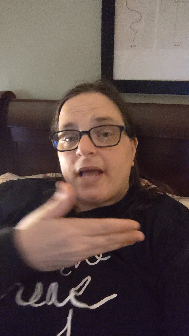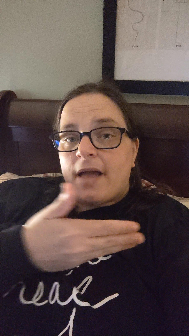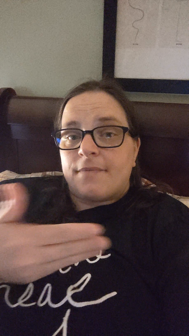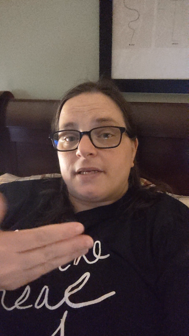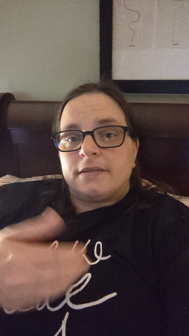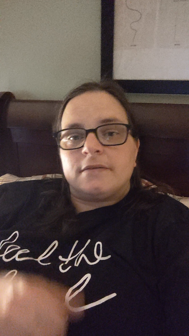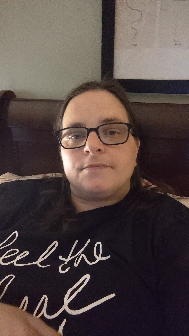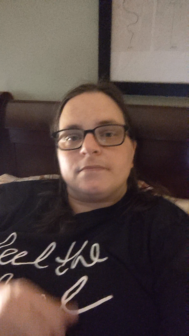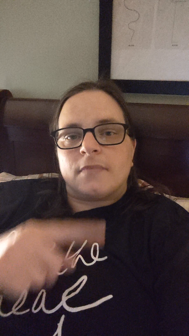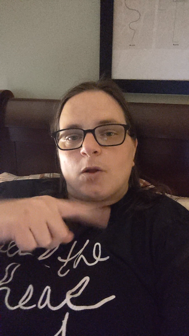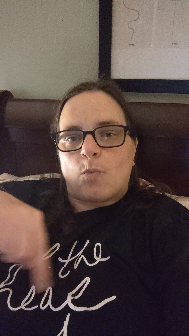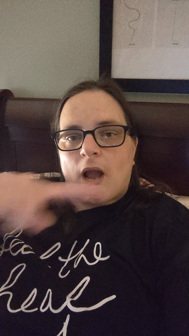around